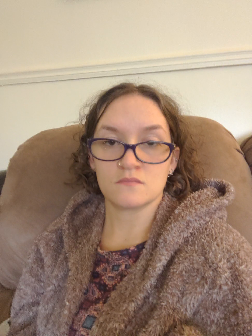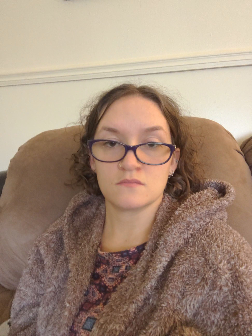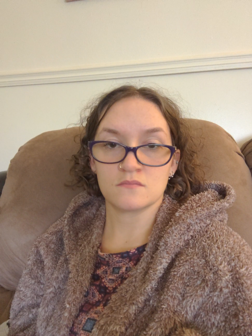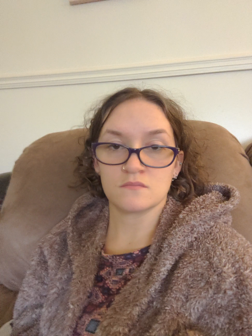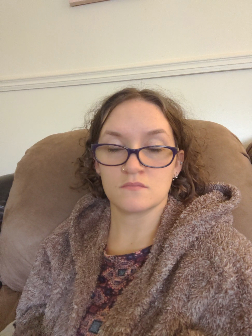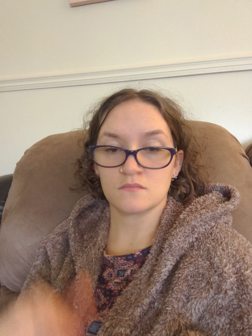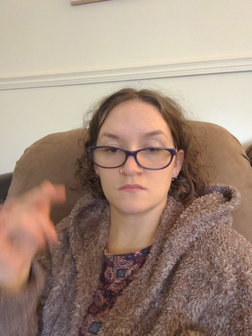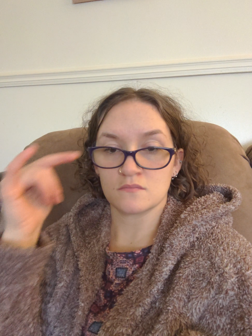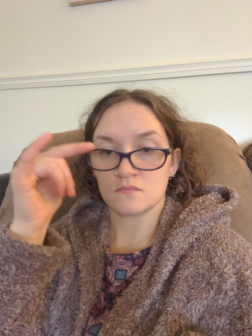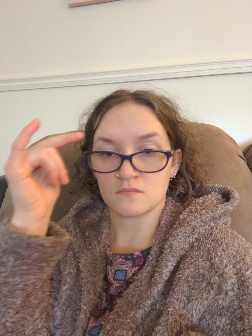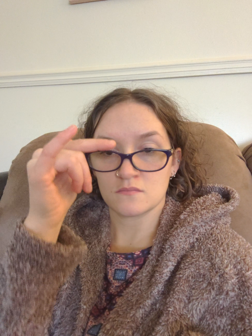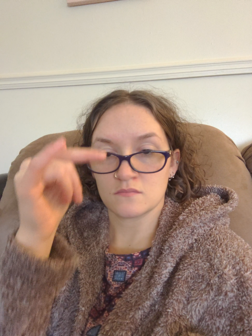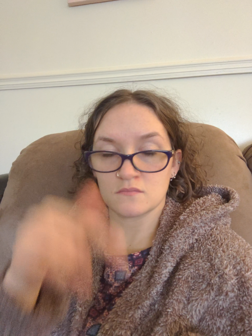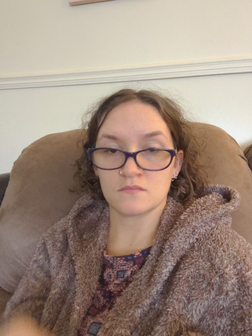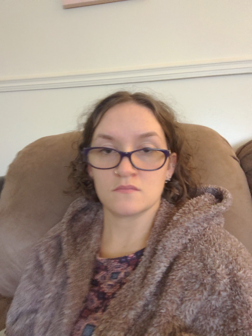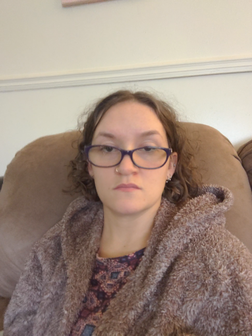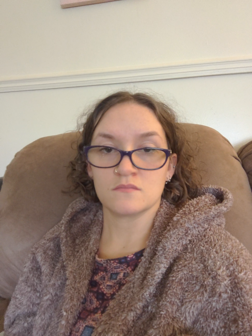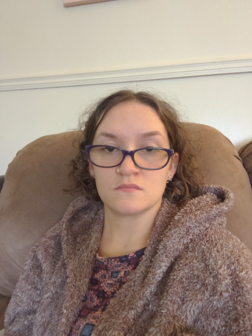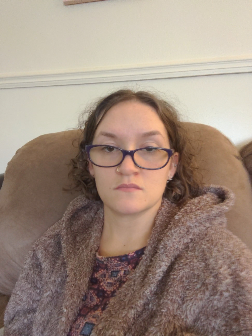airplane